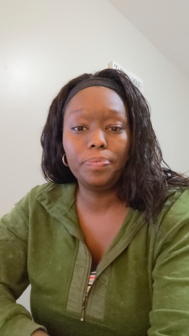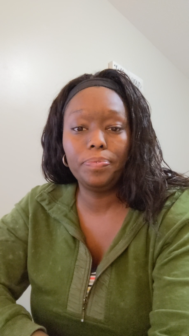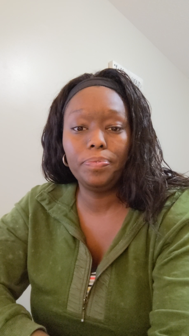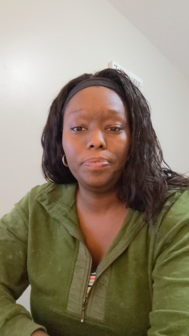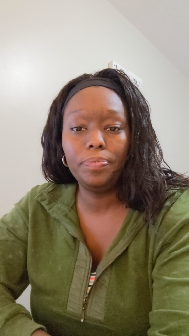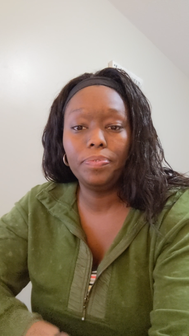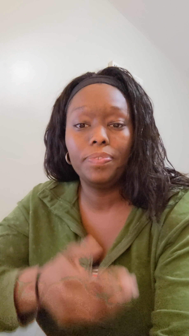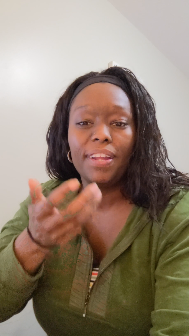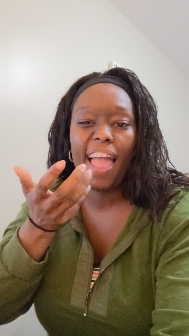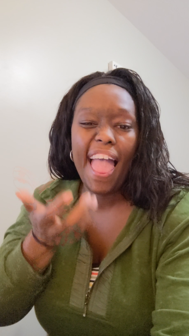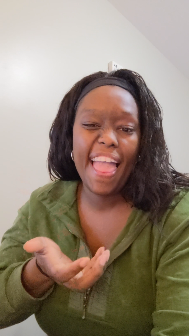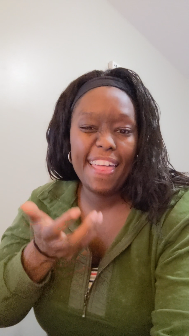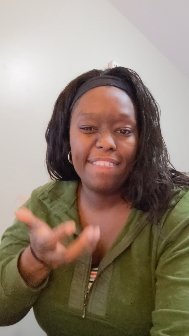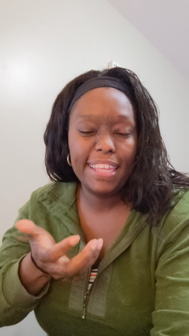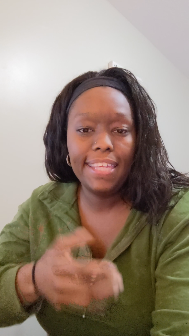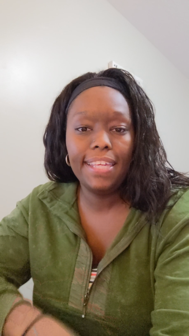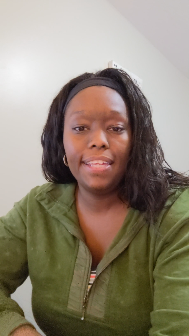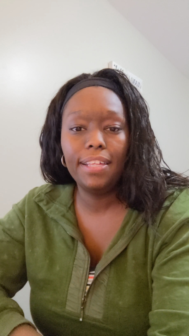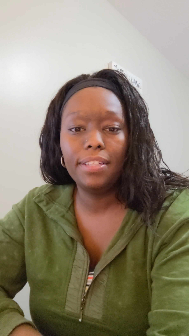heavy